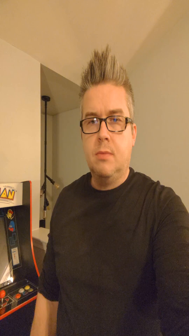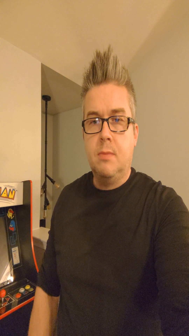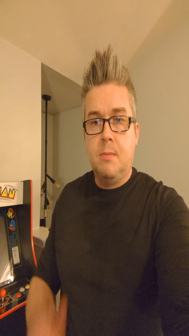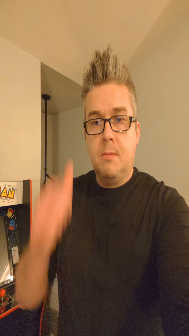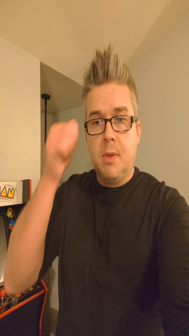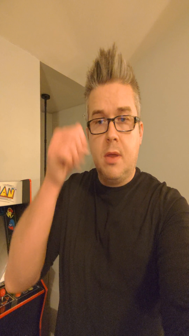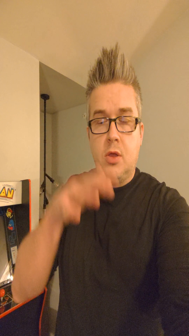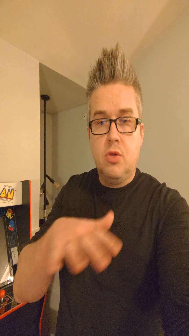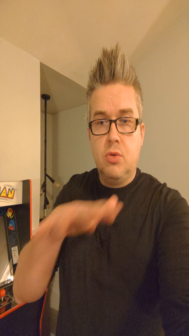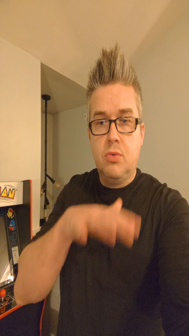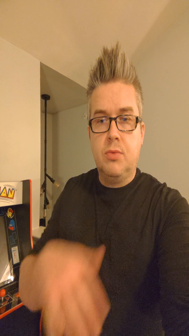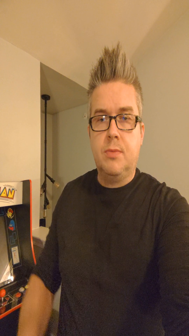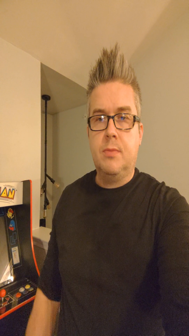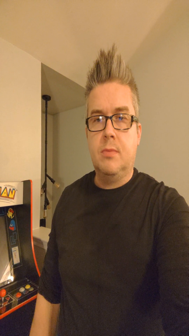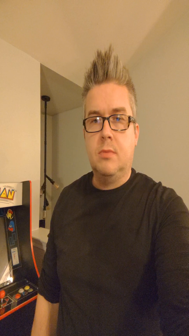backyard